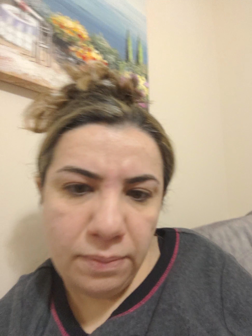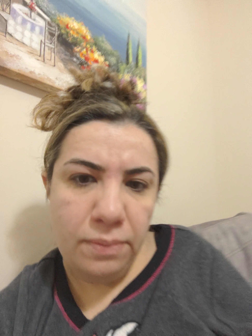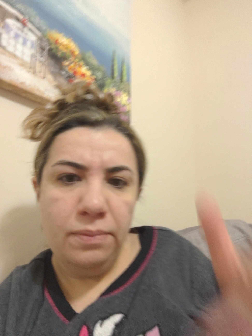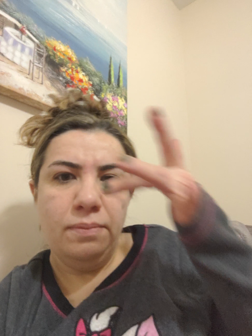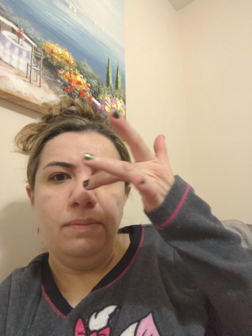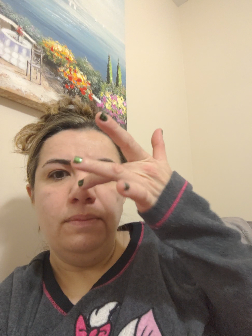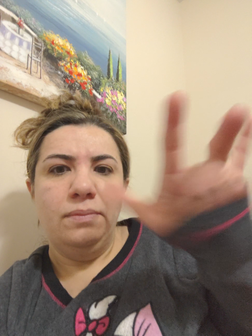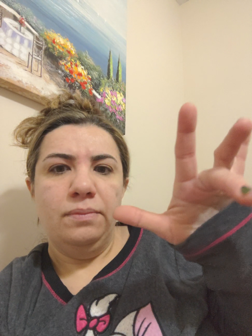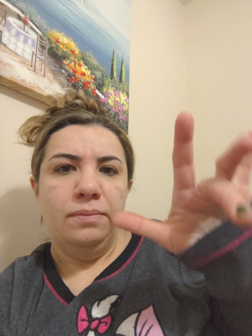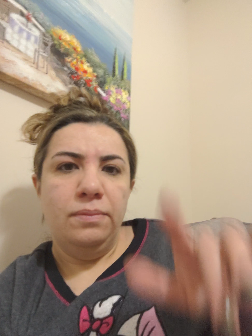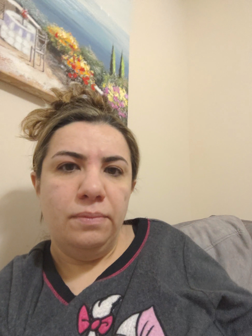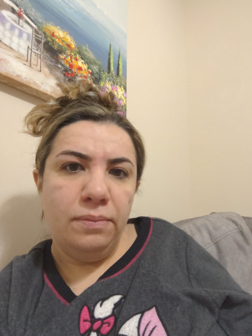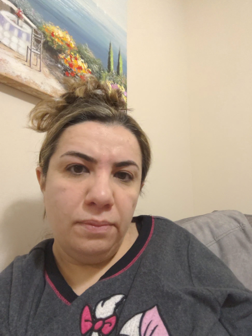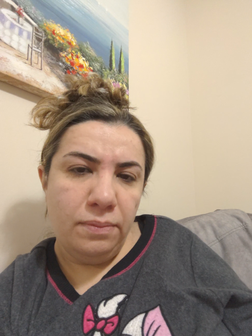empty